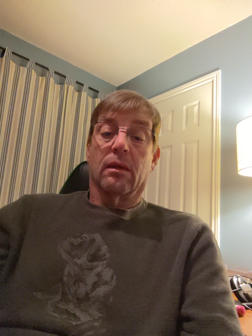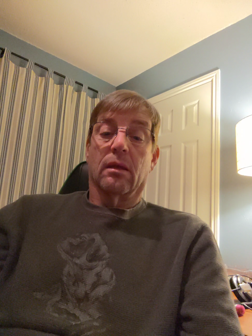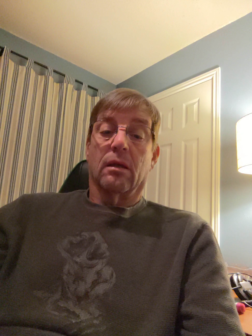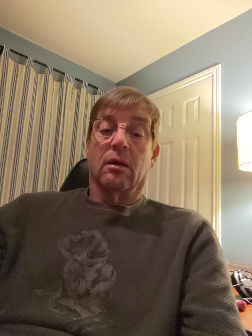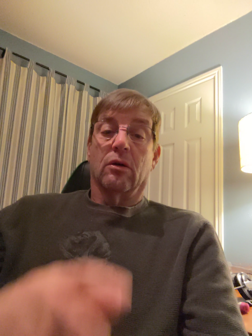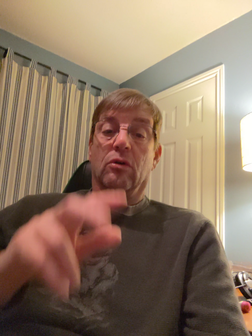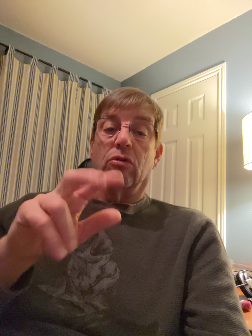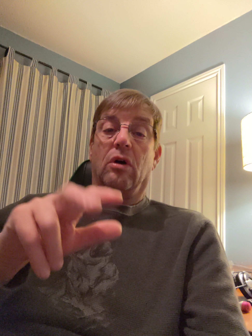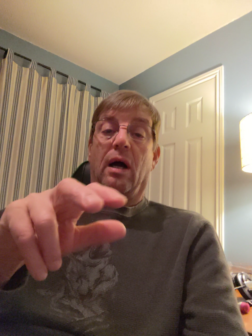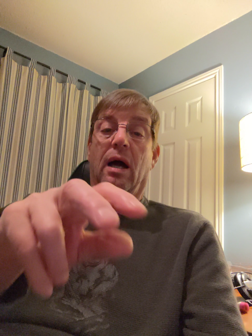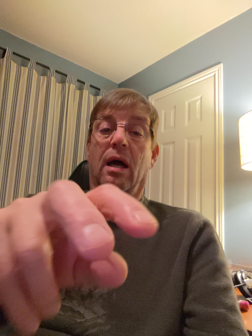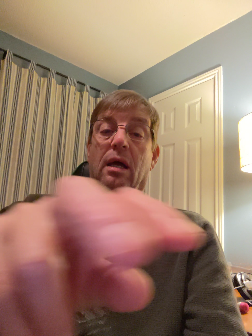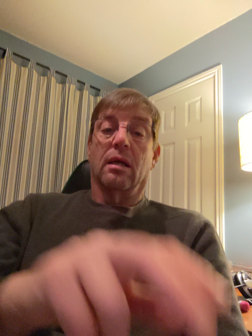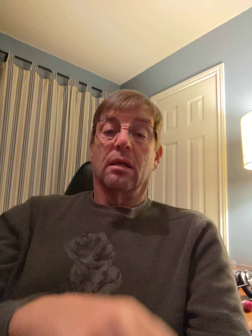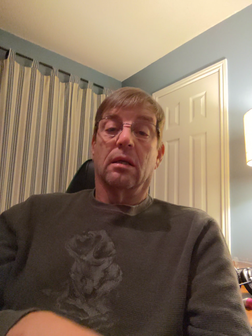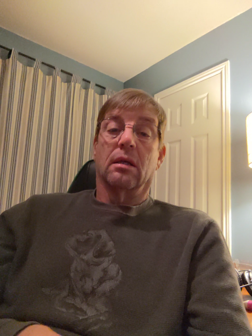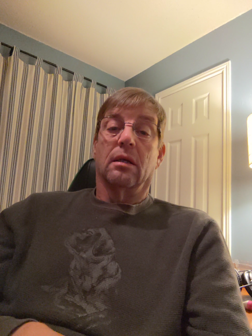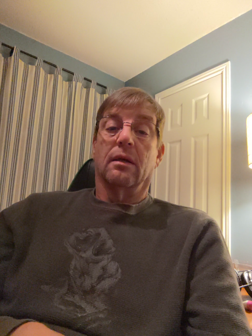ride